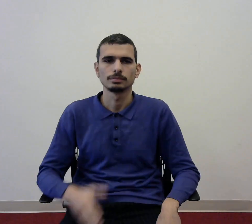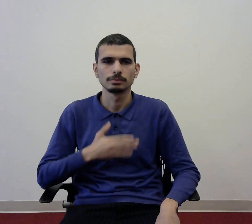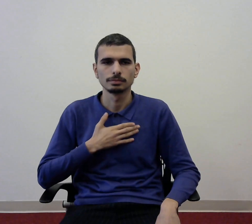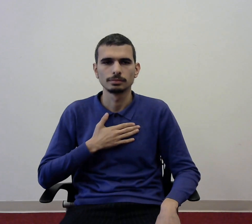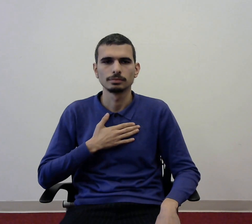mən